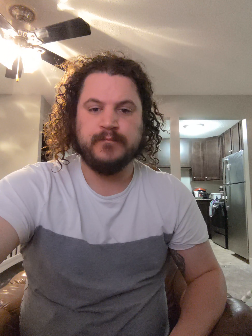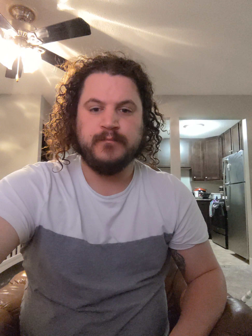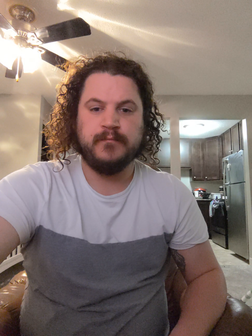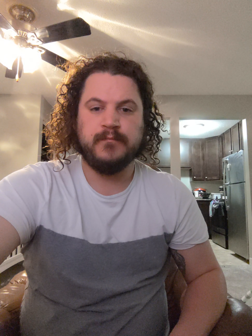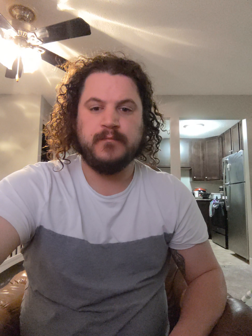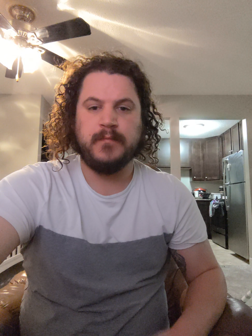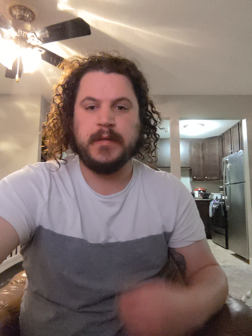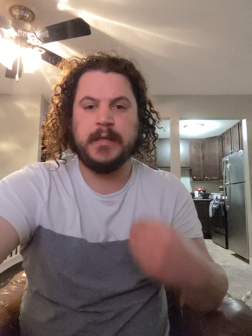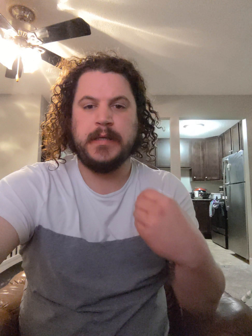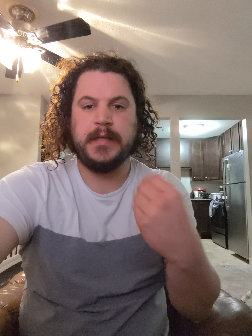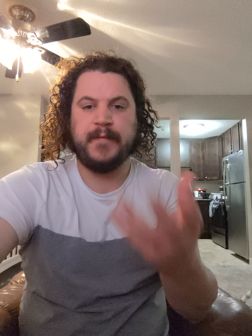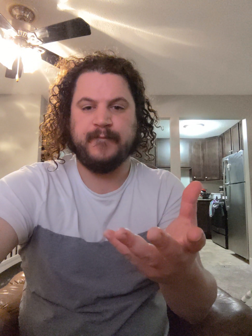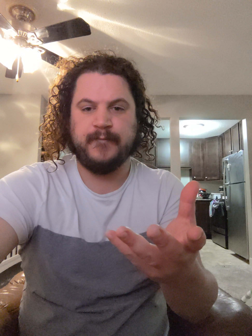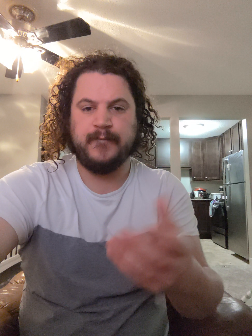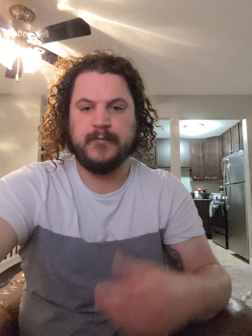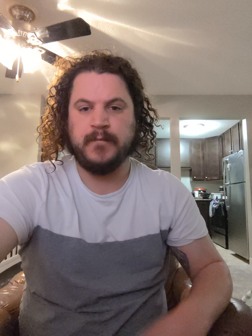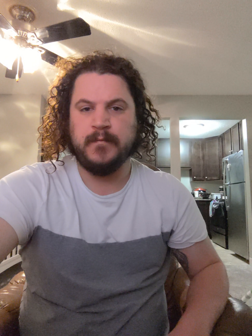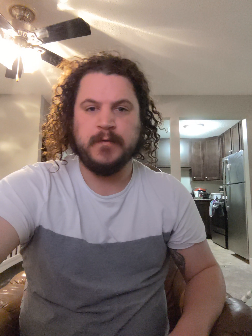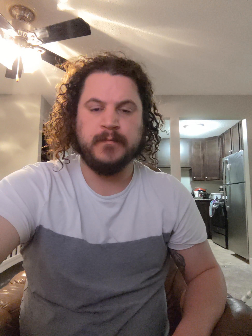give